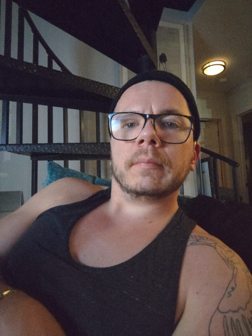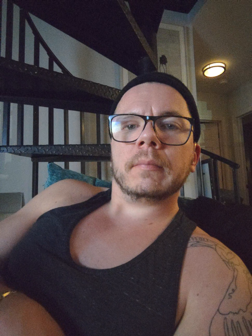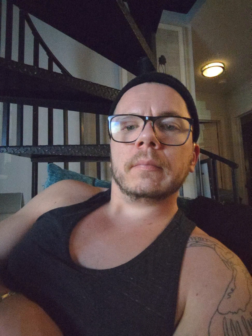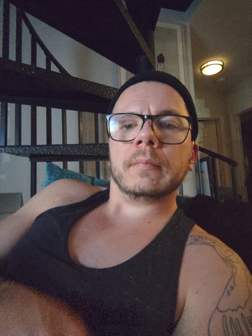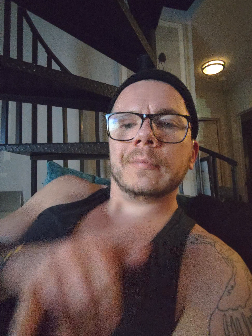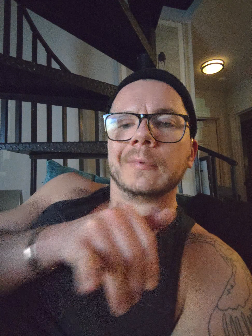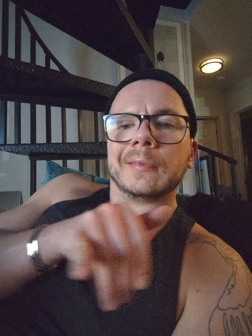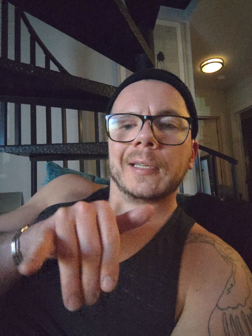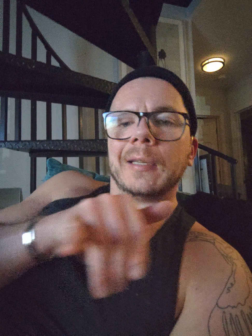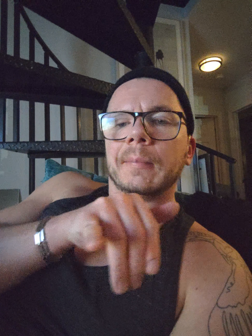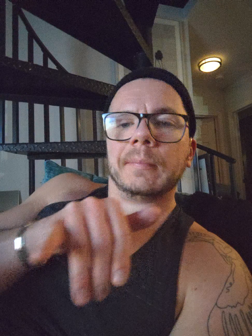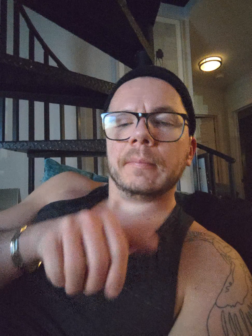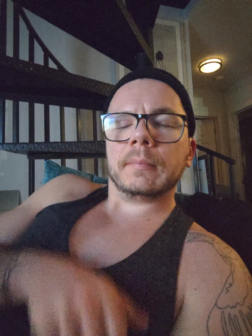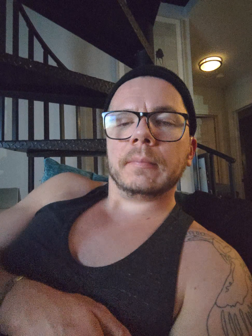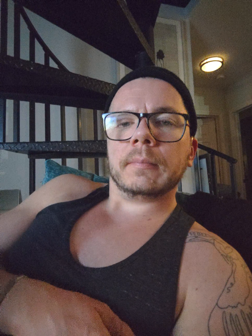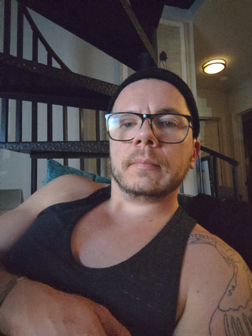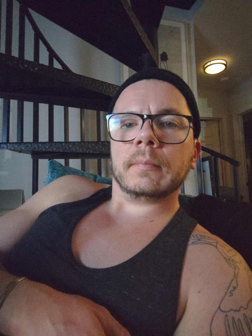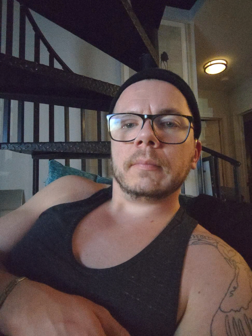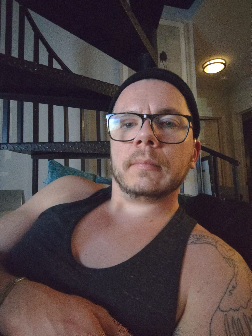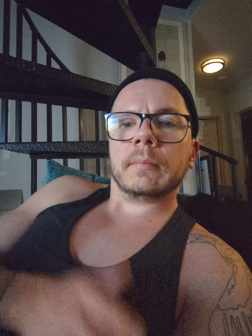same